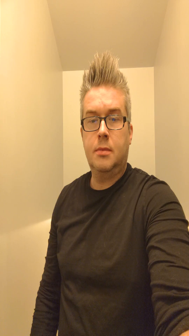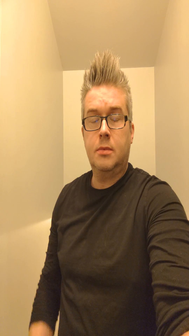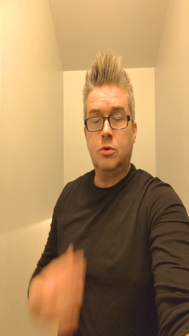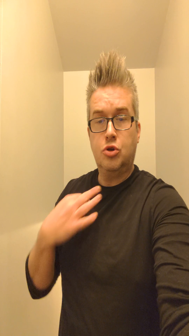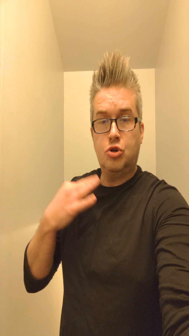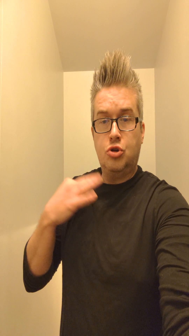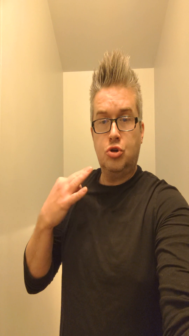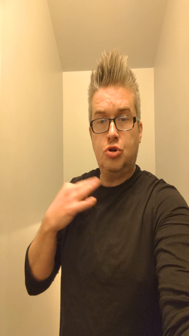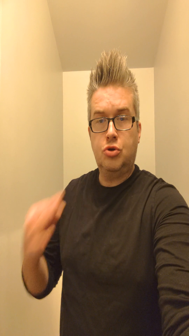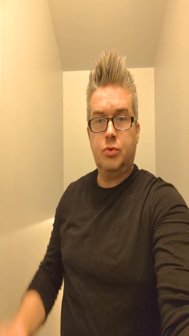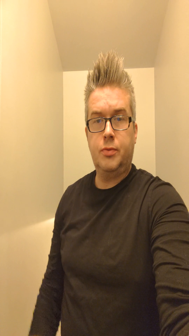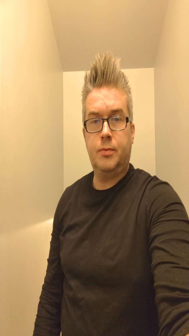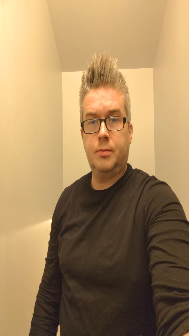shirt